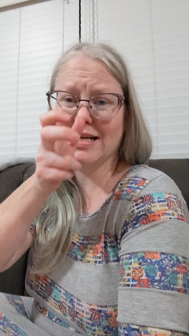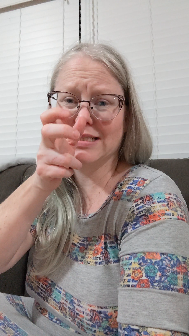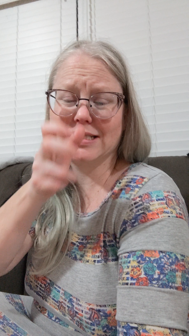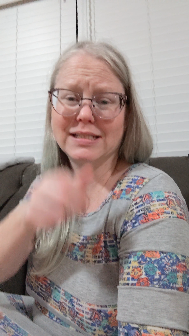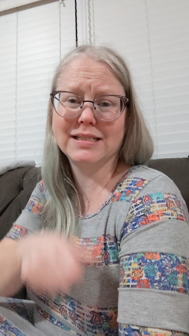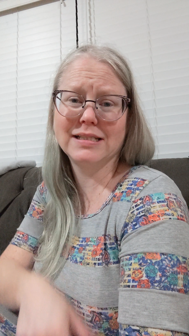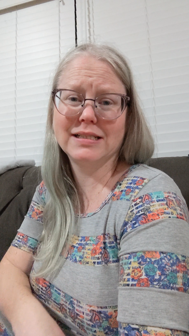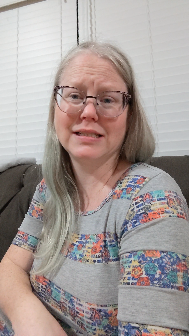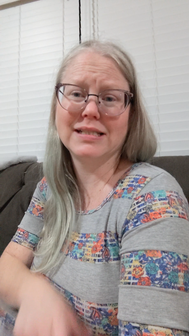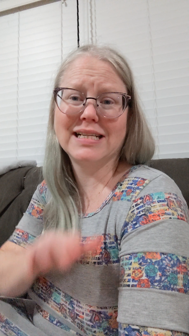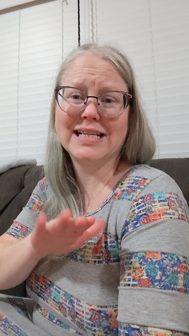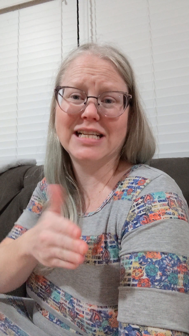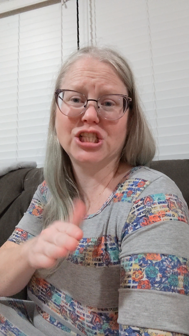kitchen